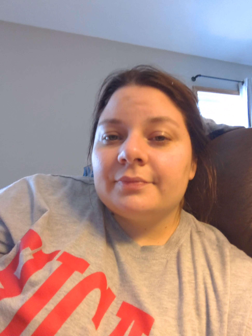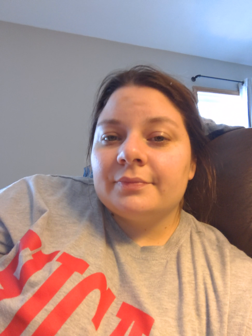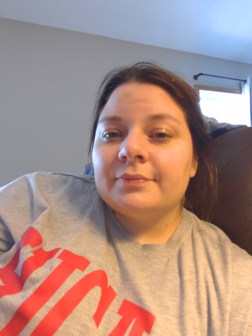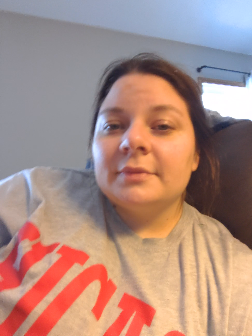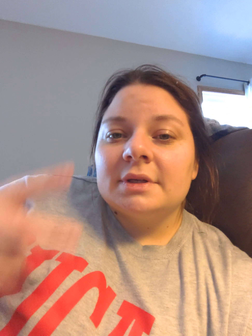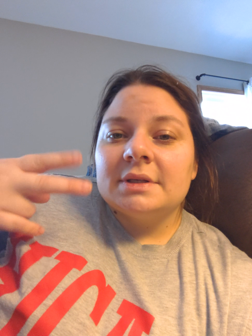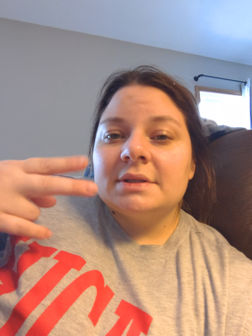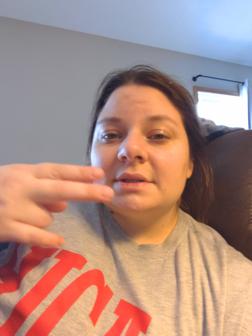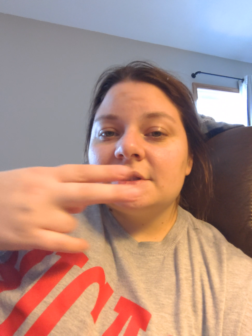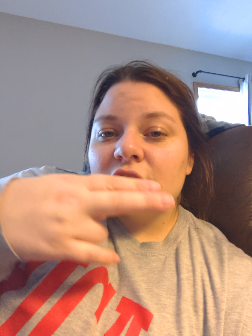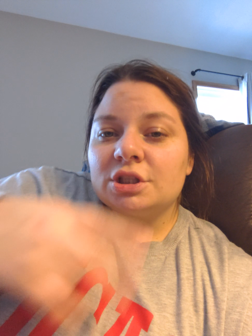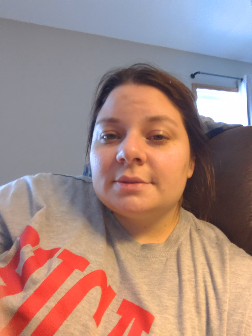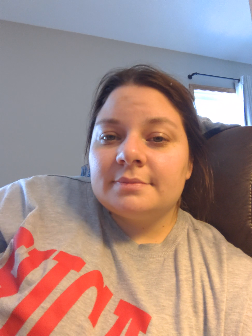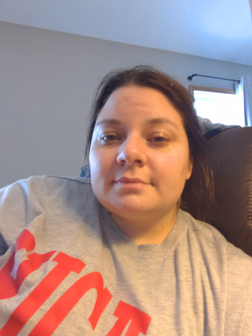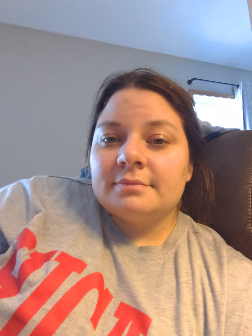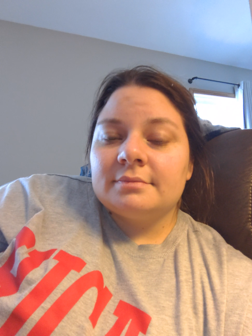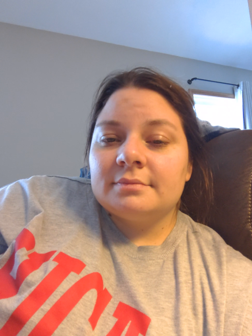scissors